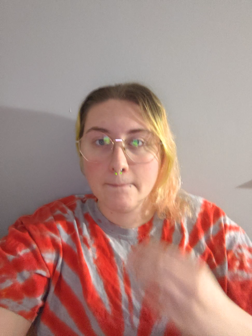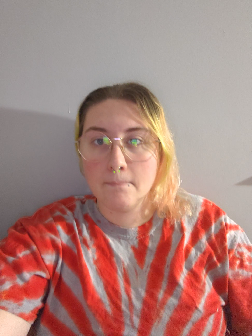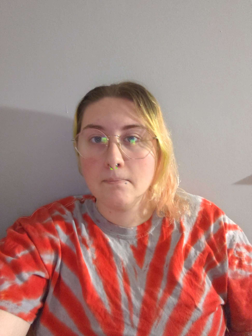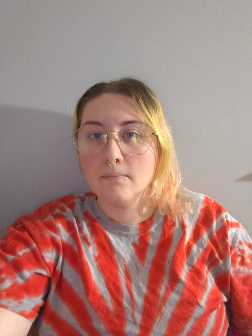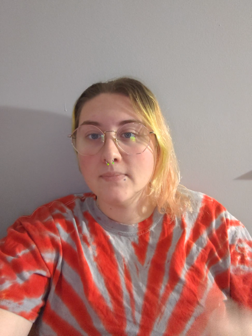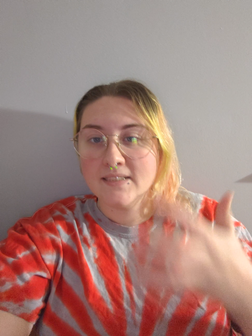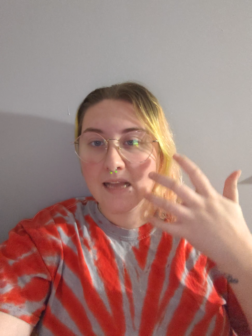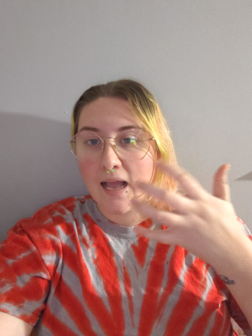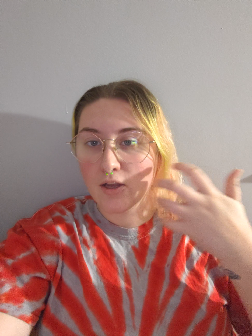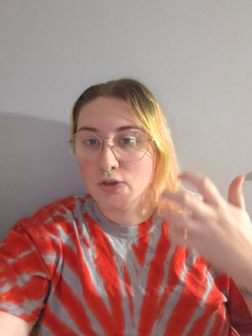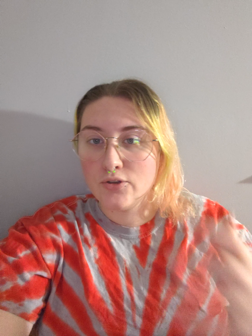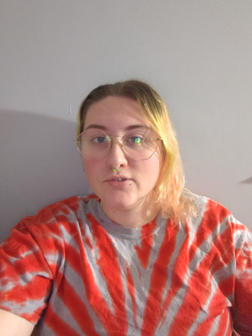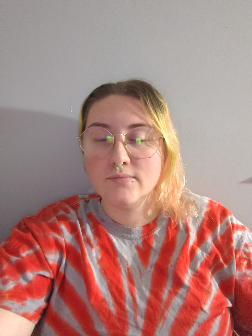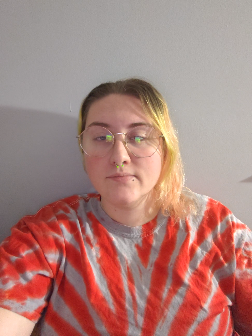tiger